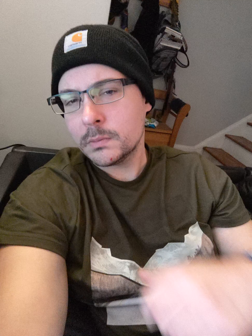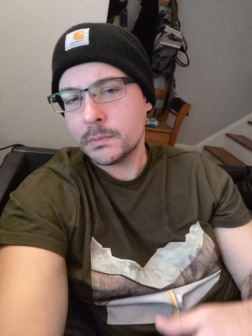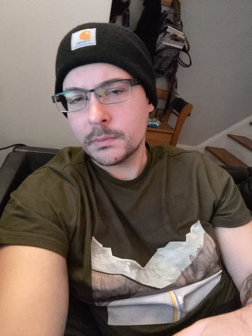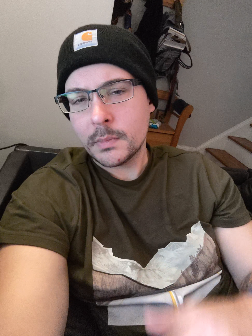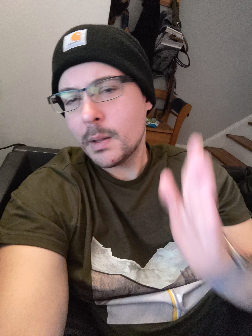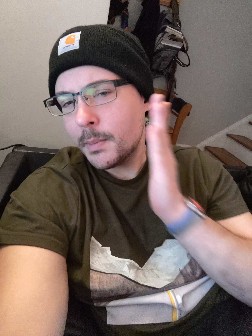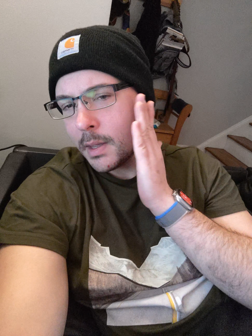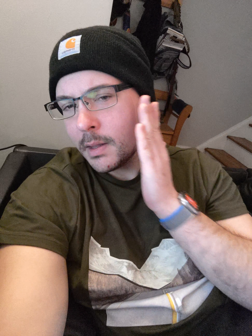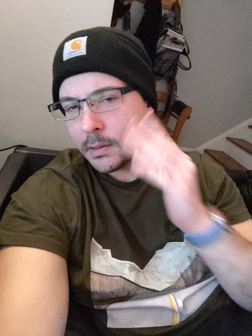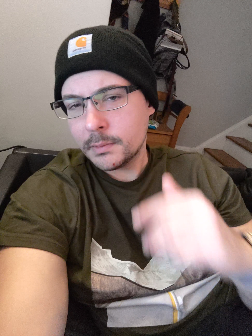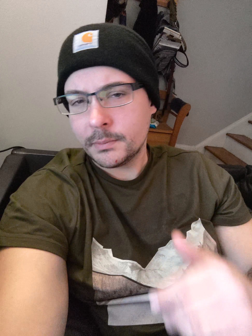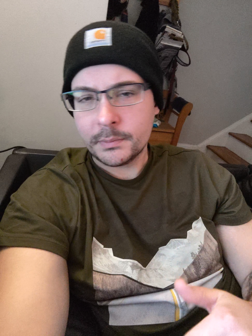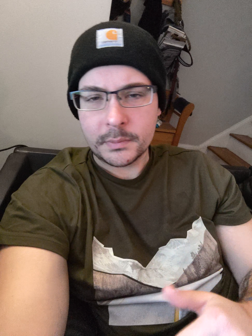bed